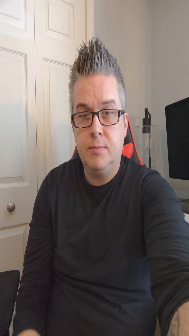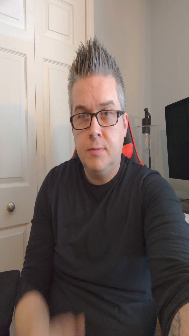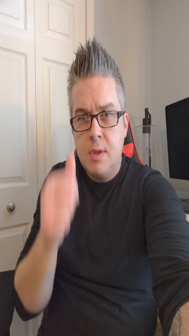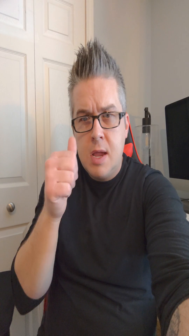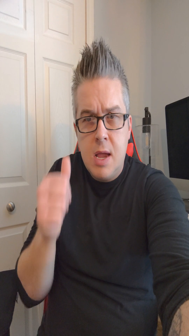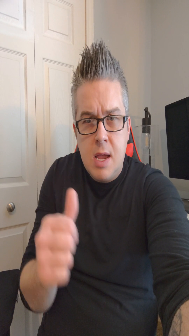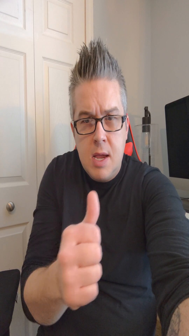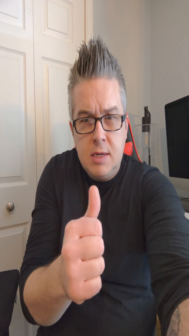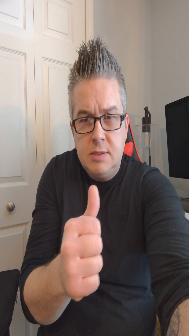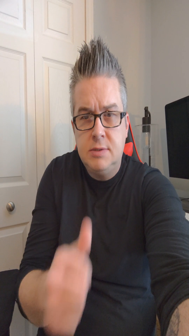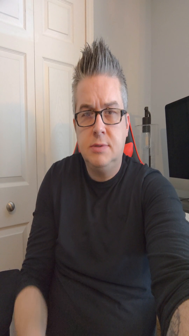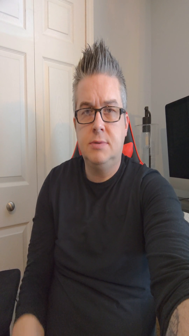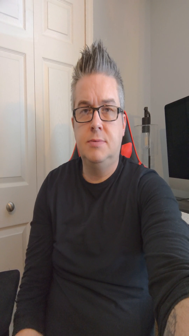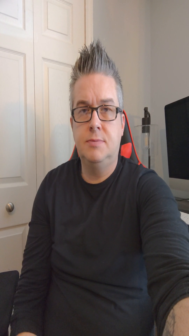hide